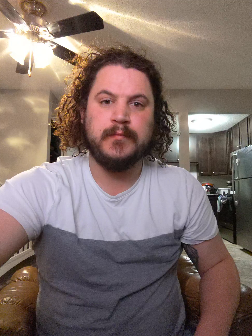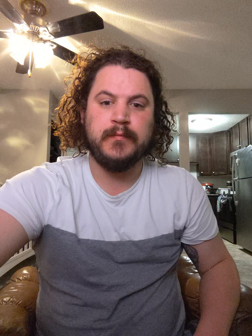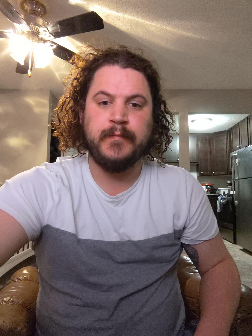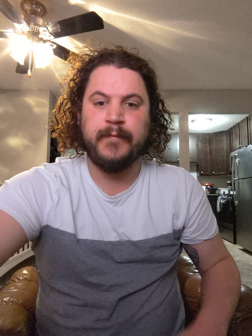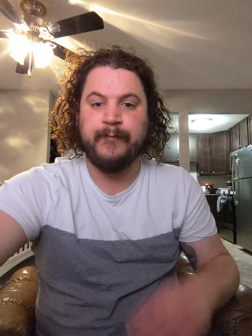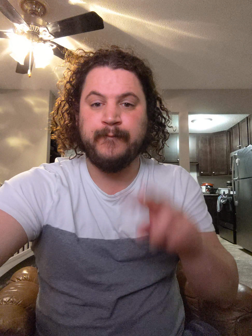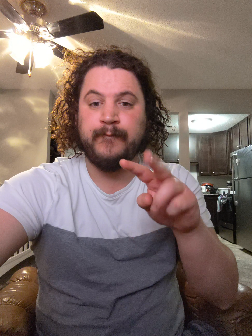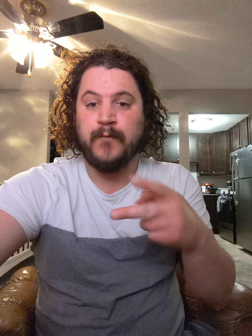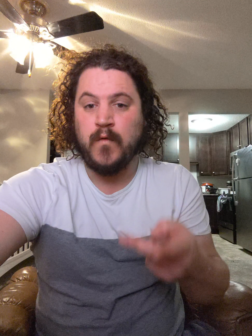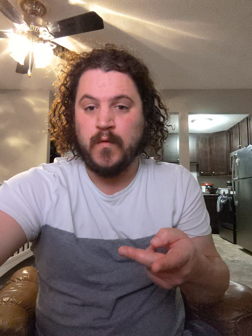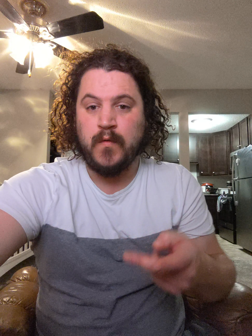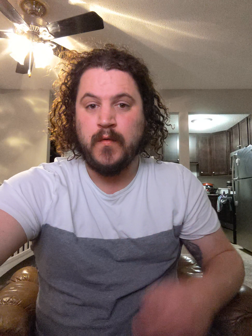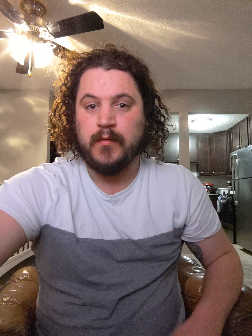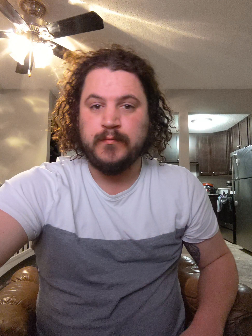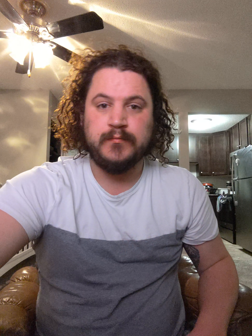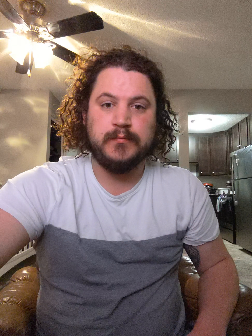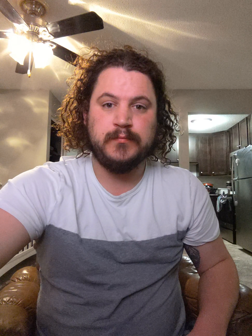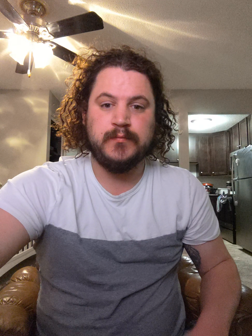fall